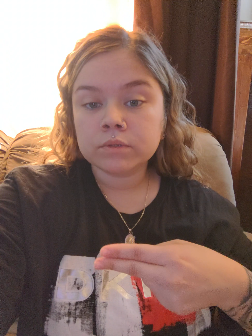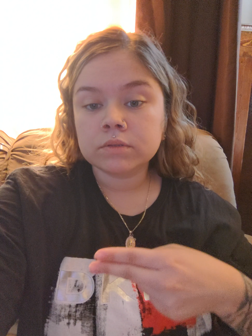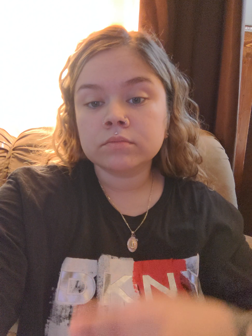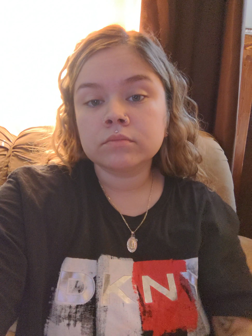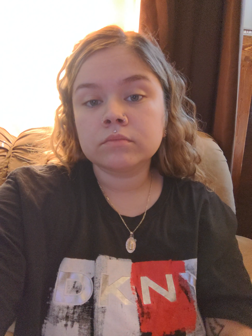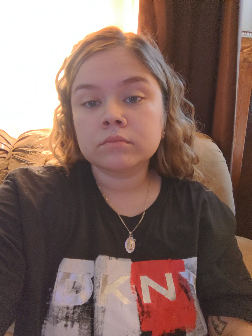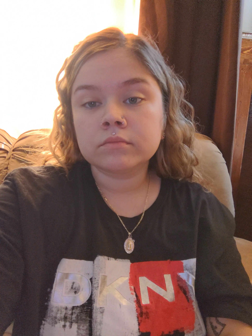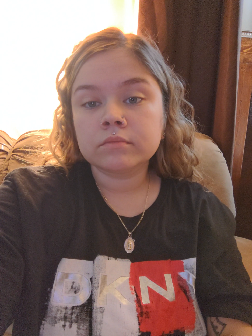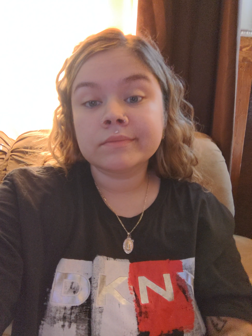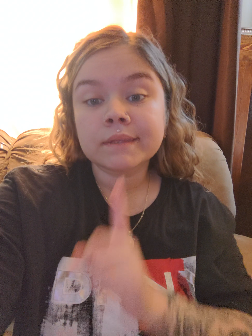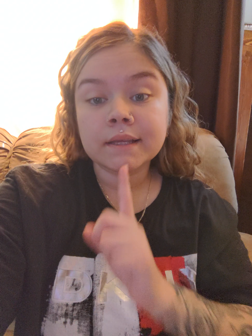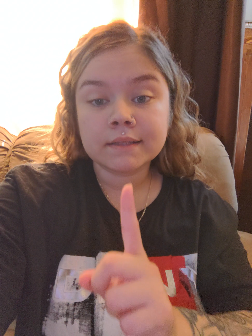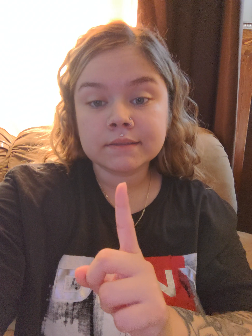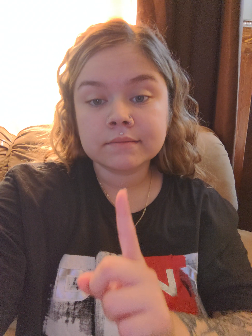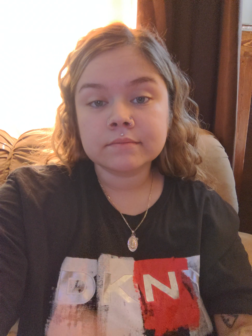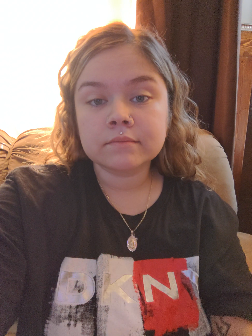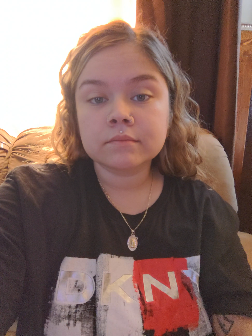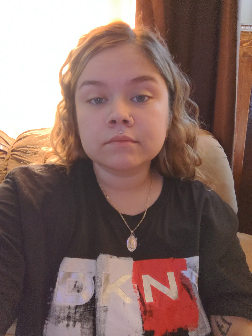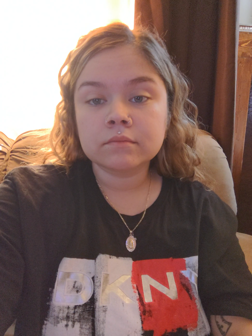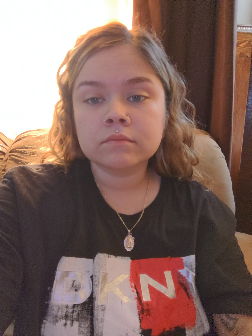is